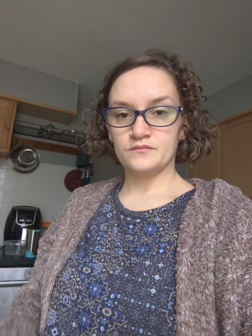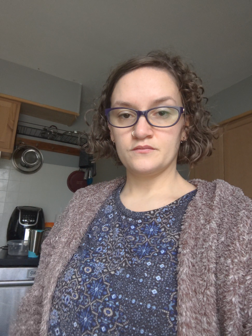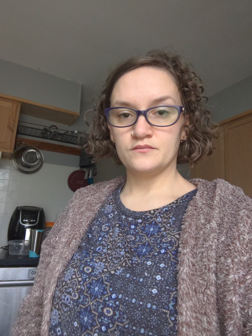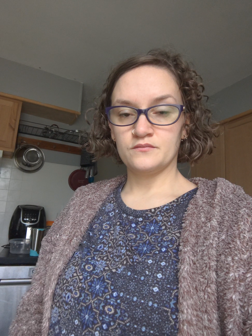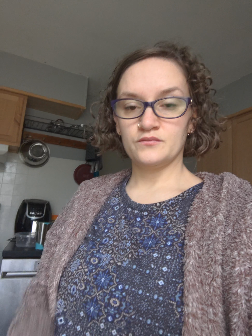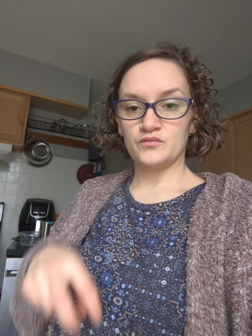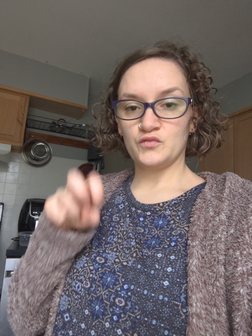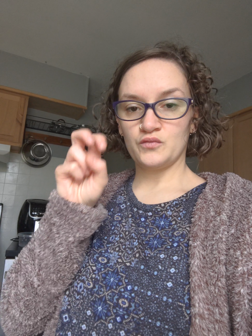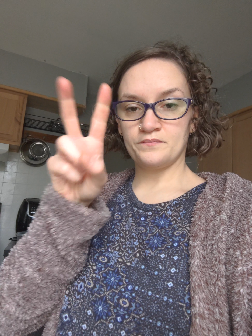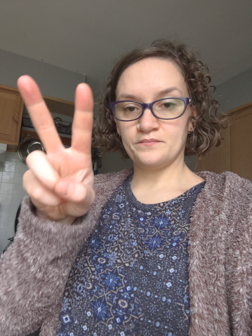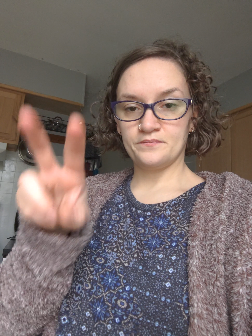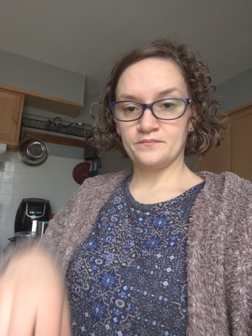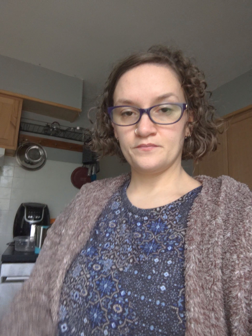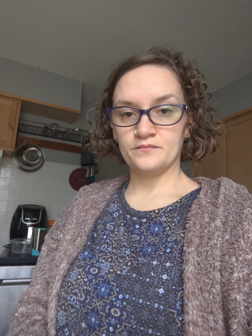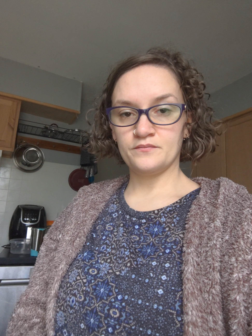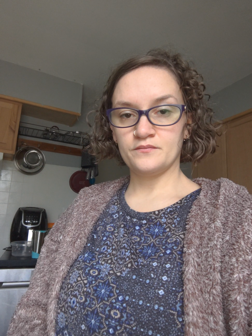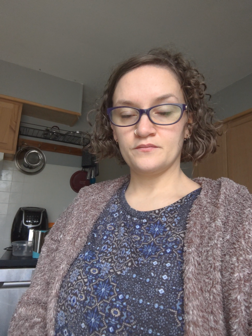jump